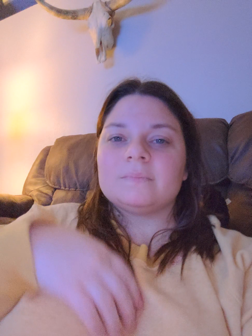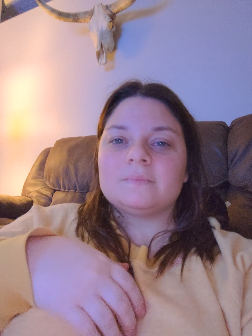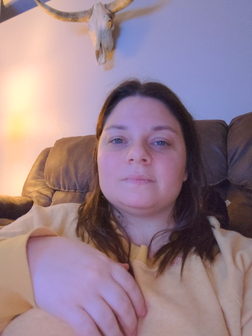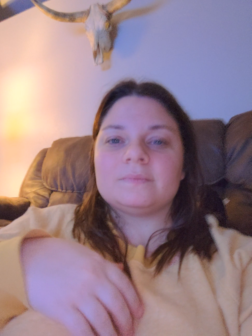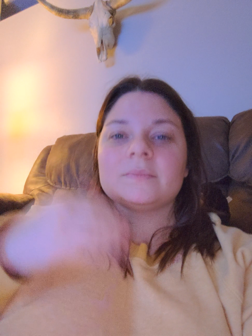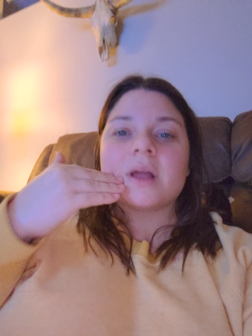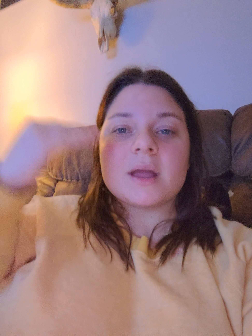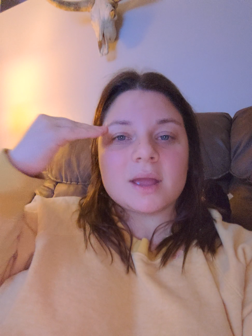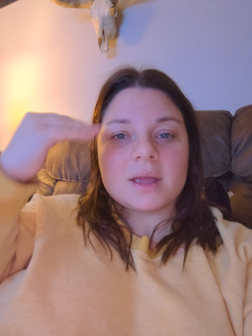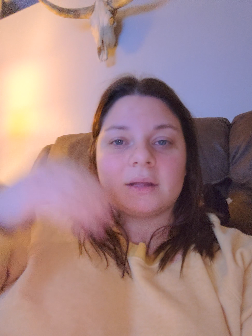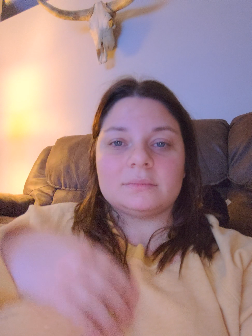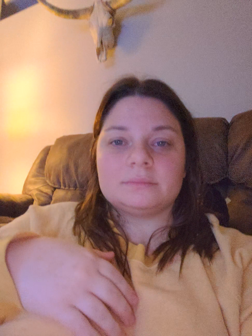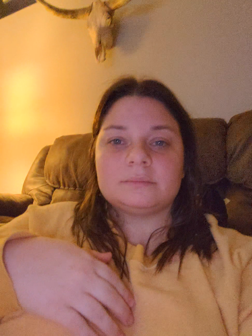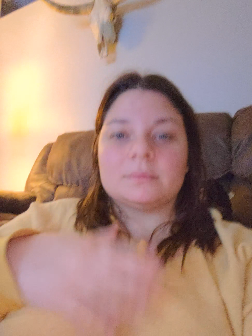head